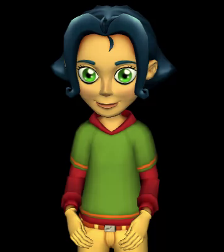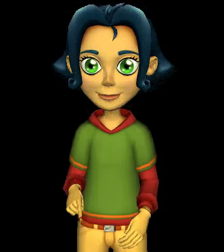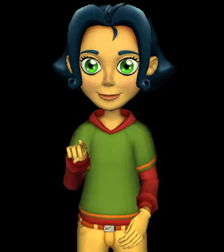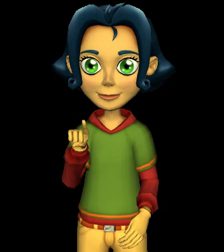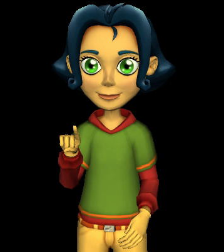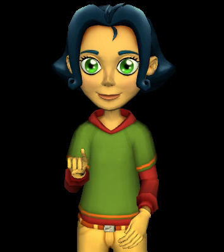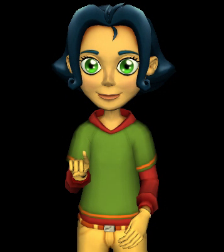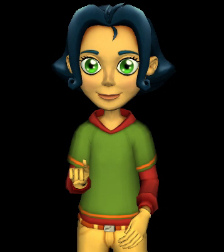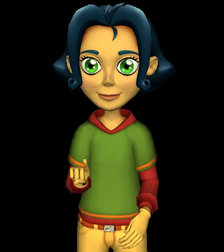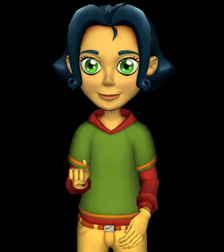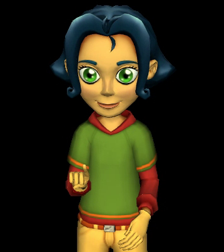سؤال